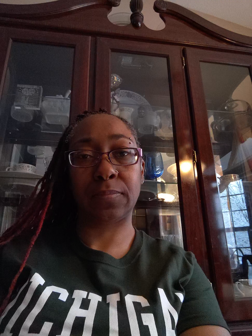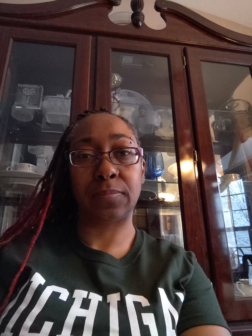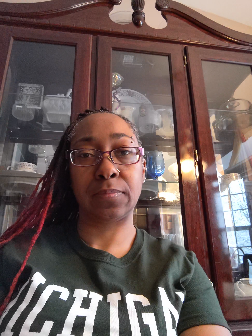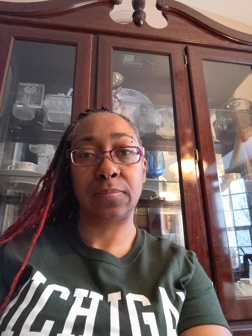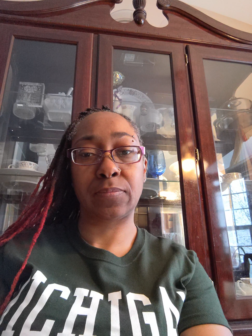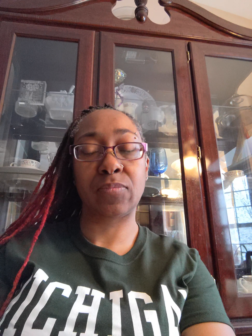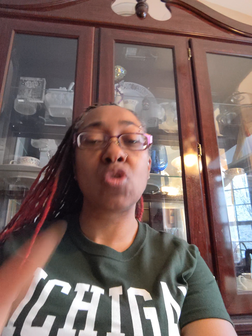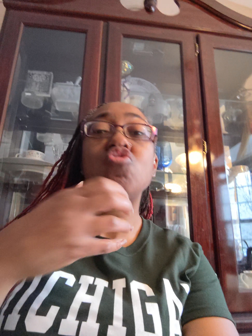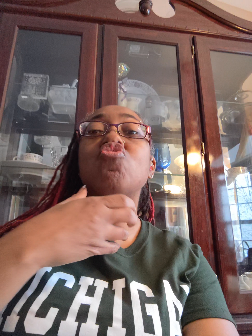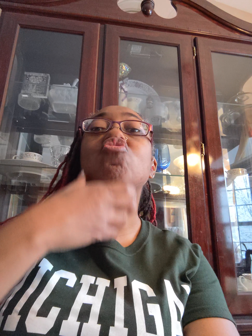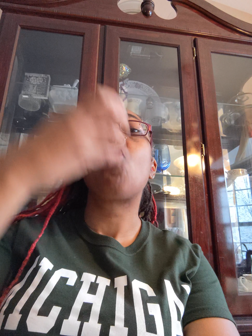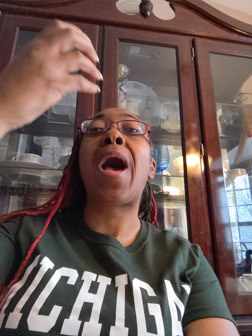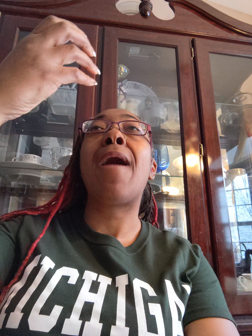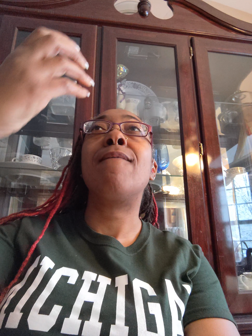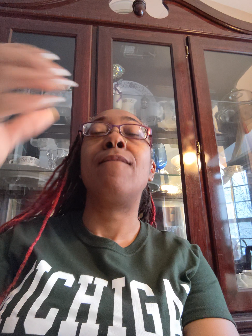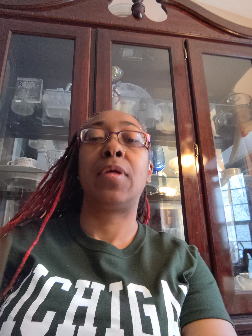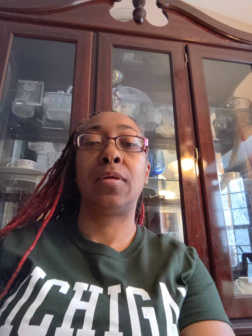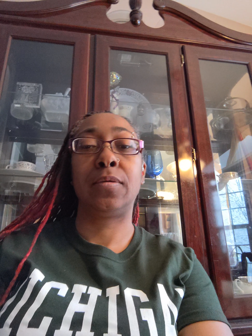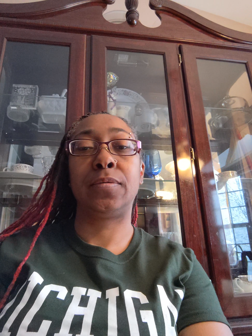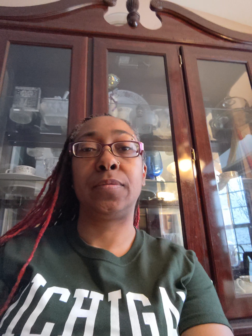giraffe